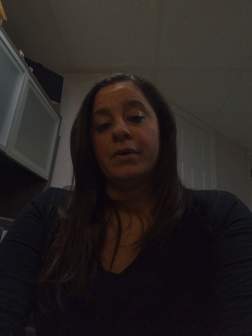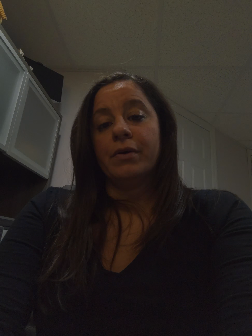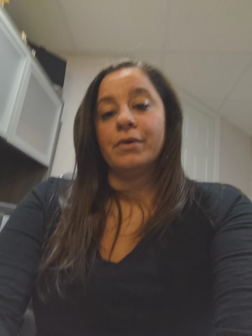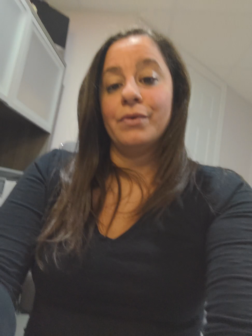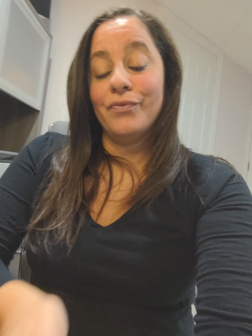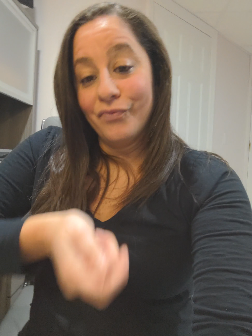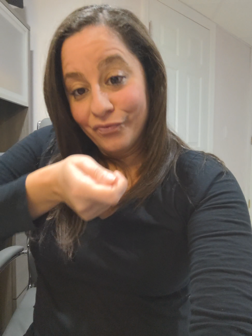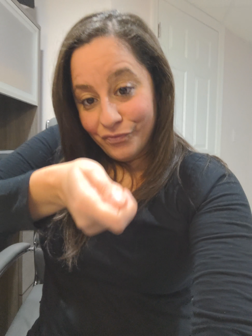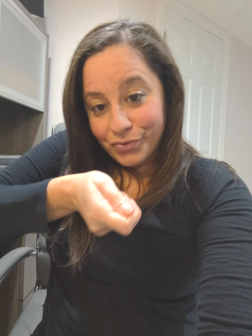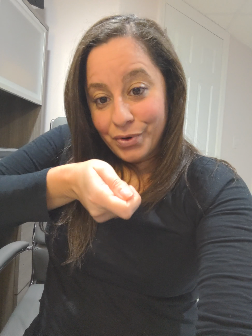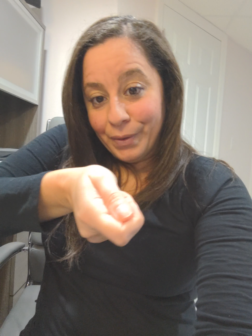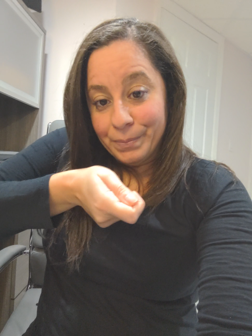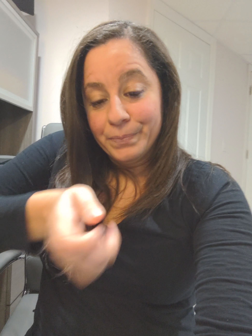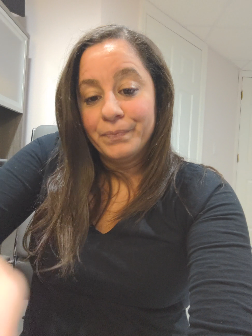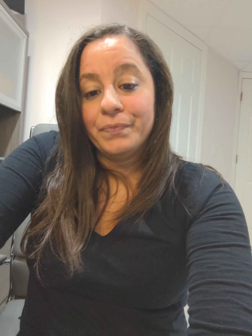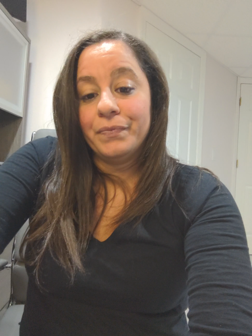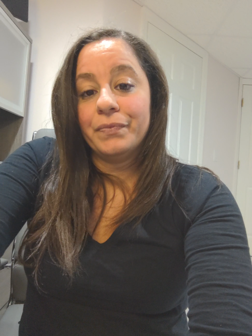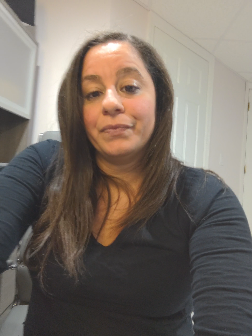vacuum